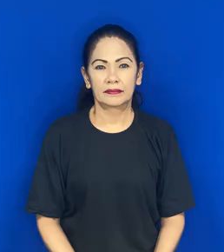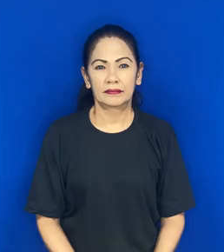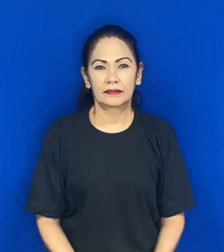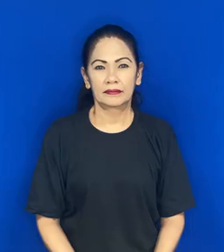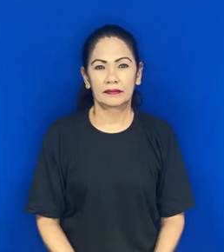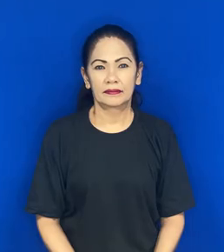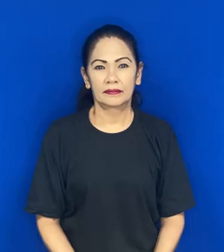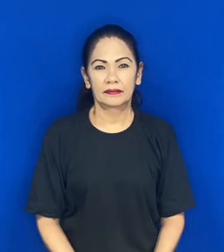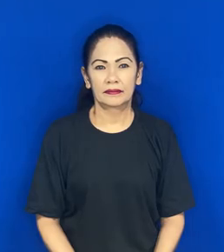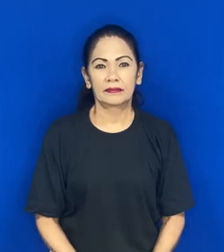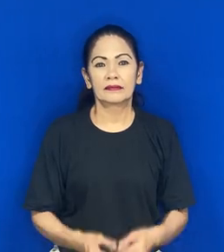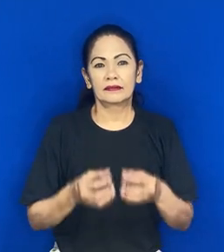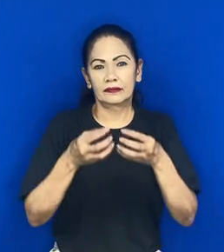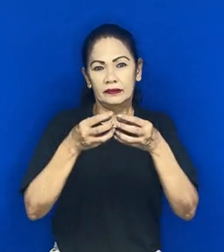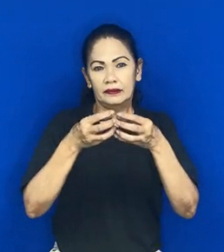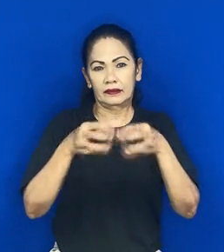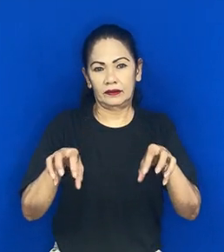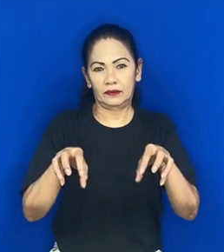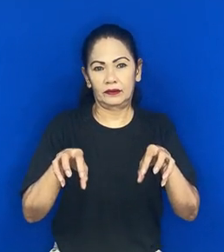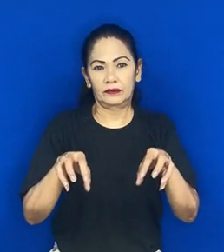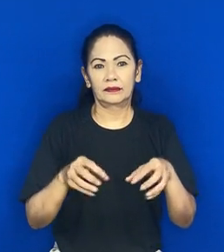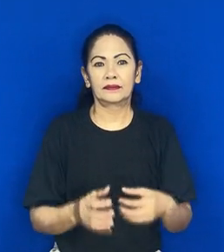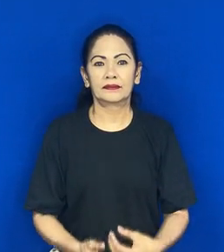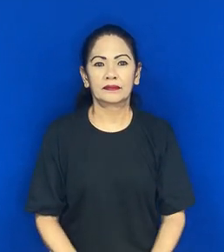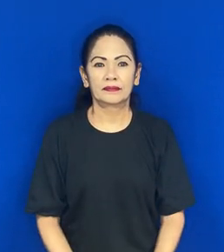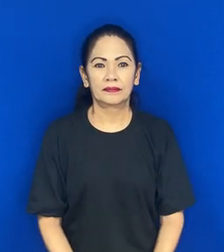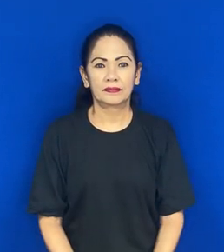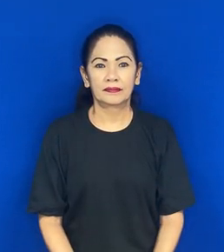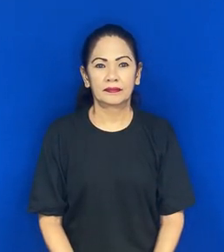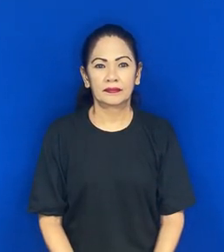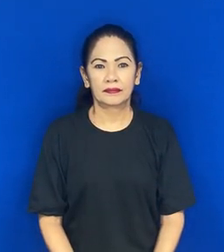egg